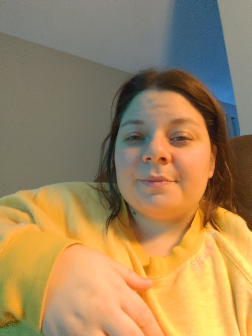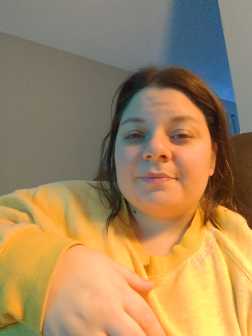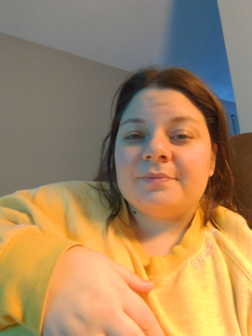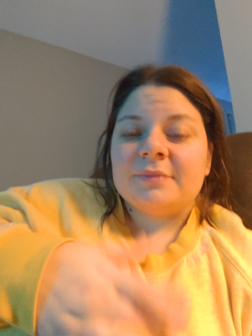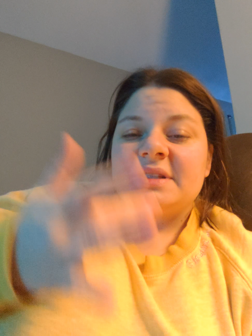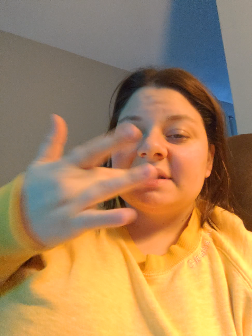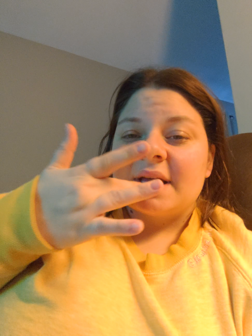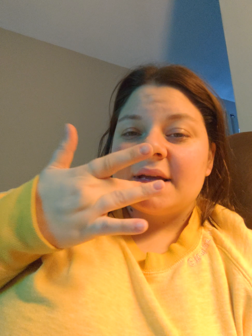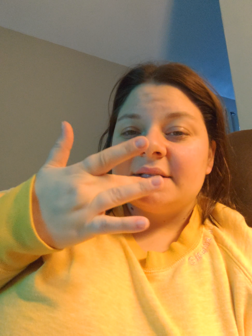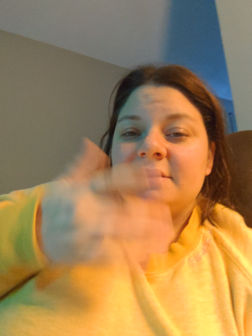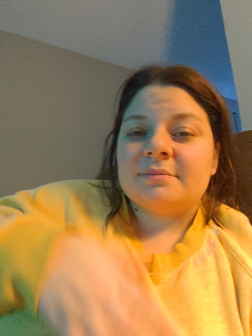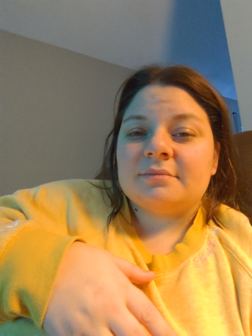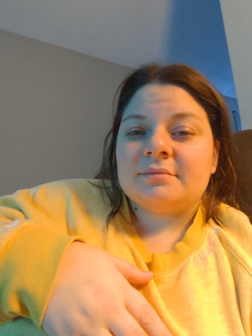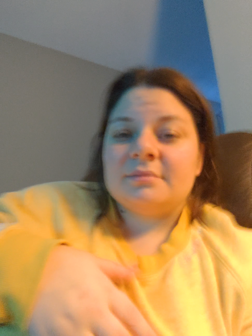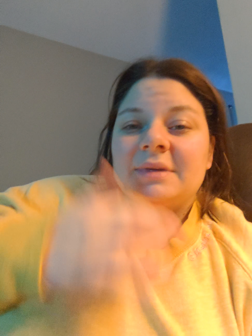taste